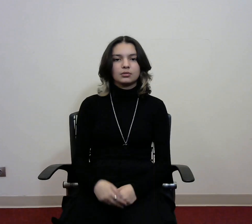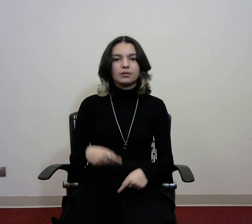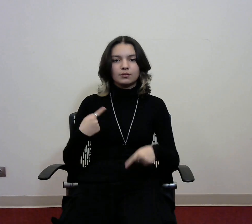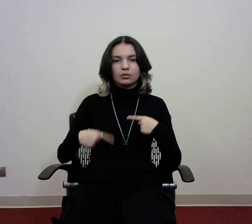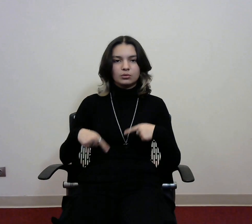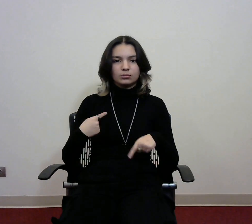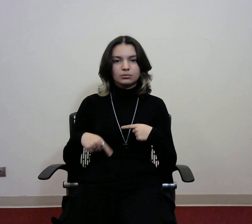futbol